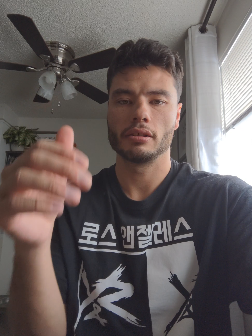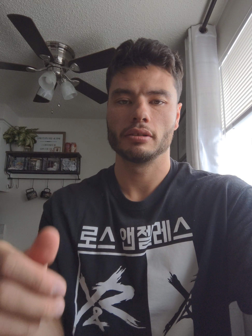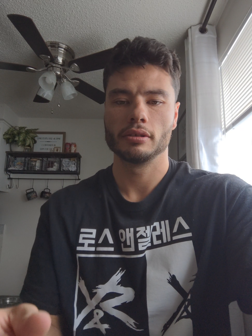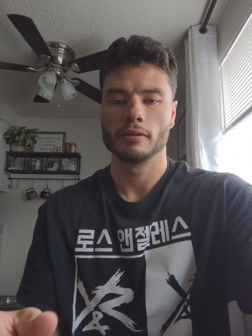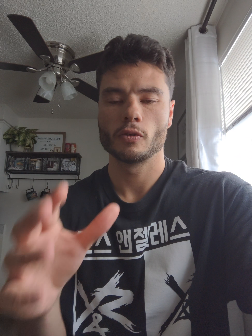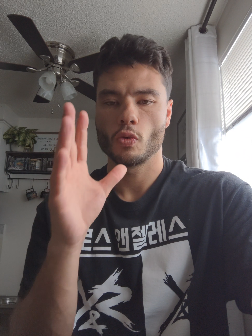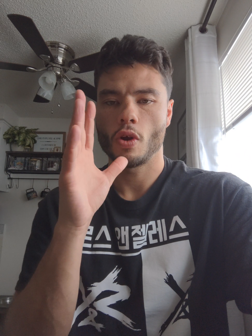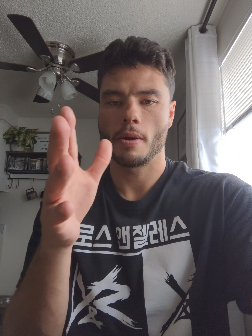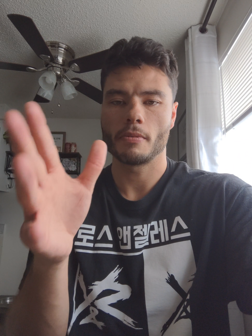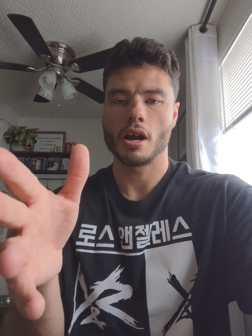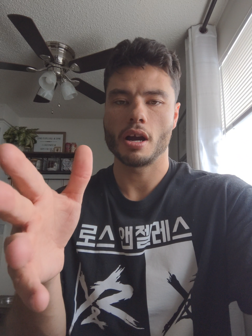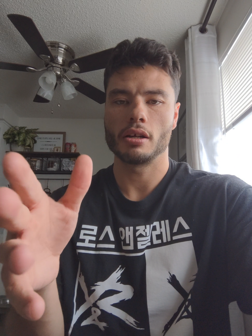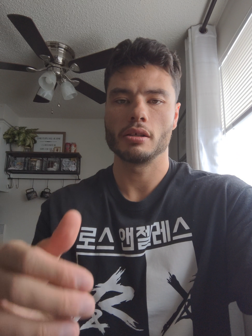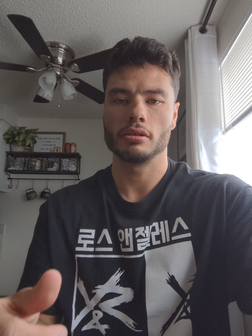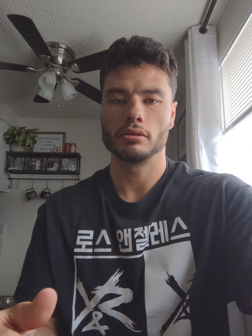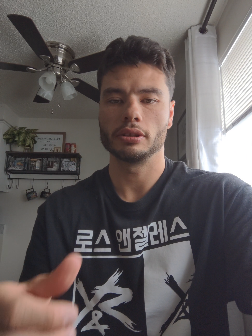grandma